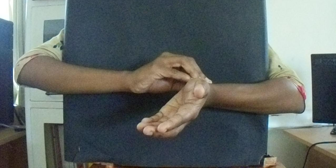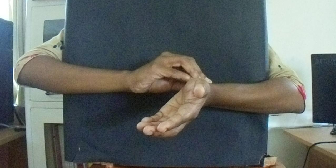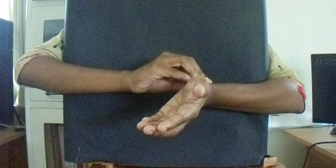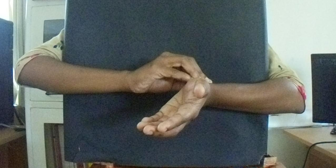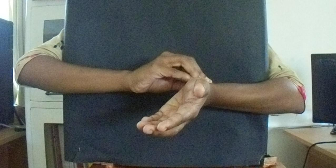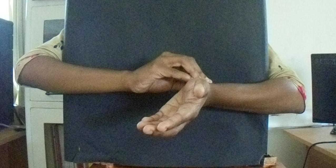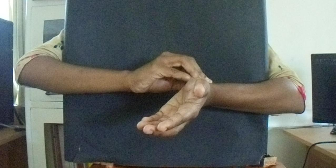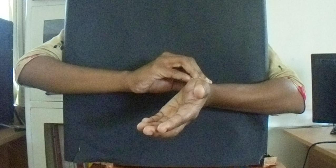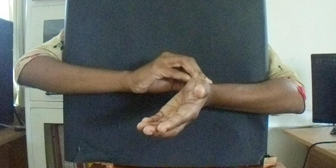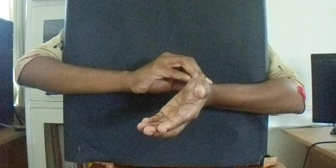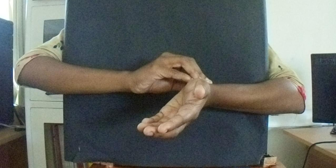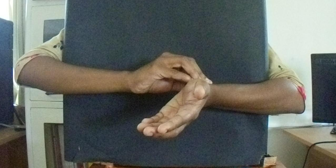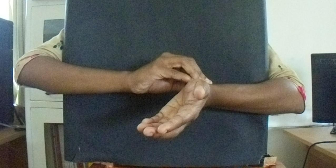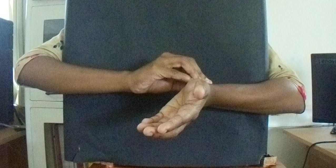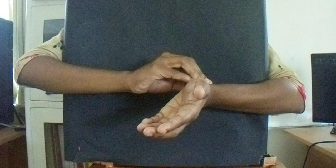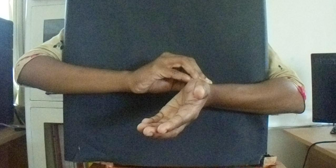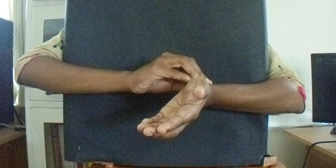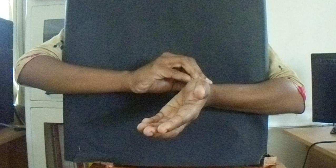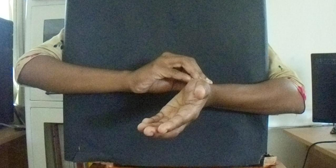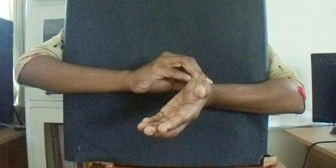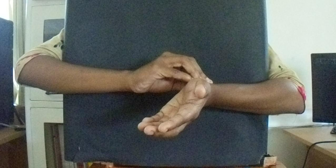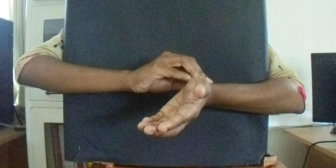doctor